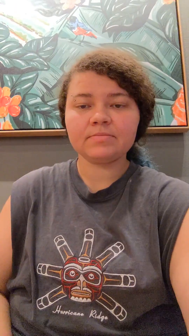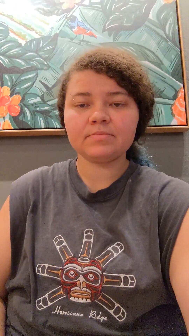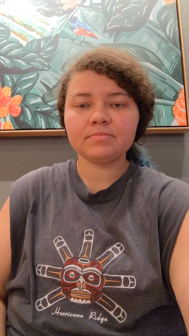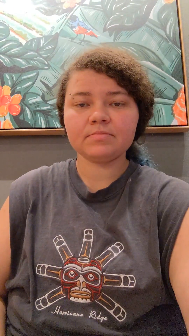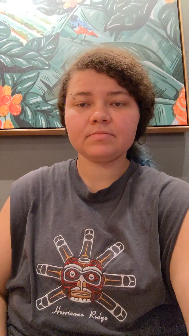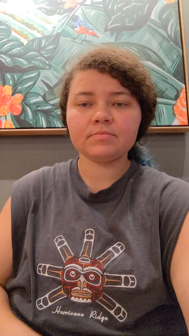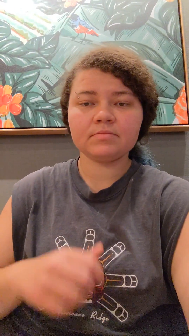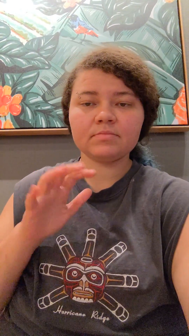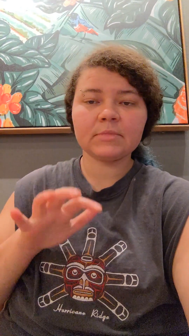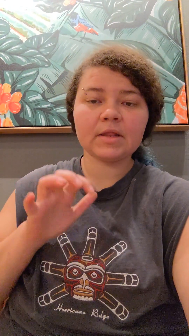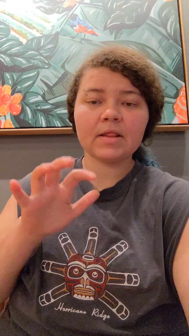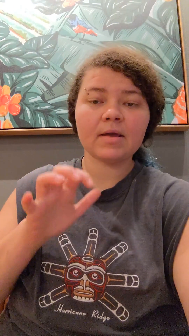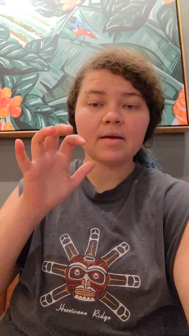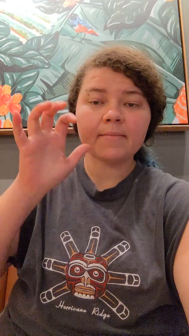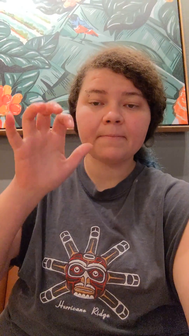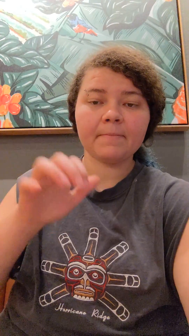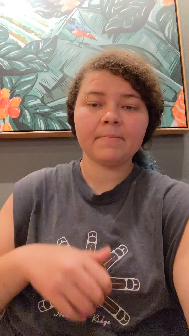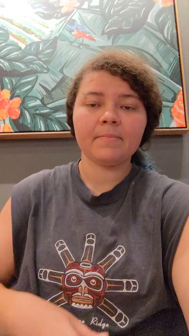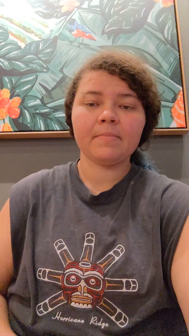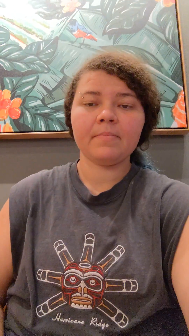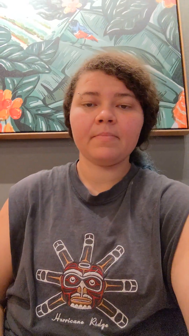climb